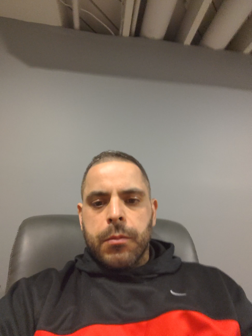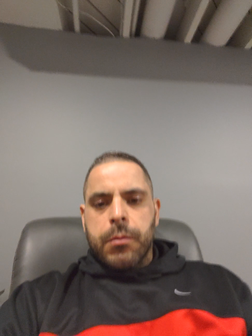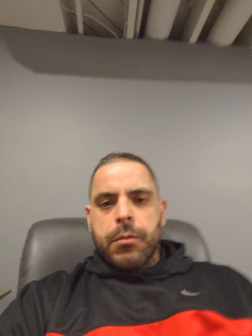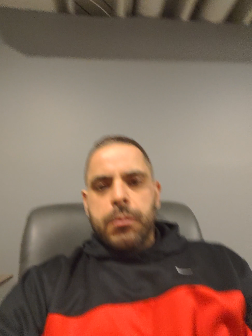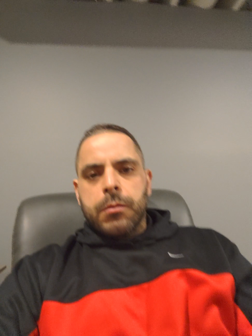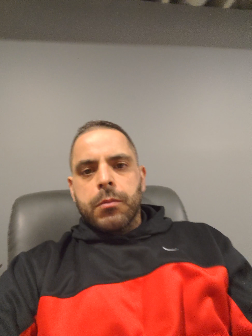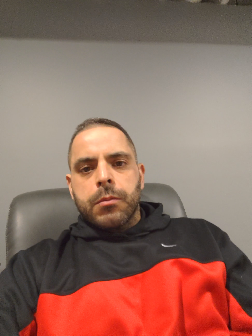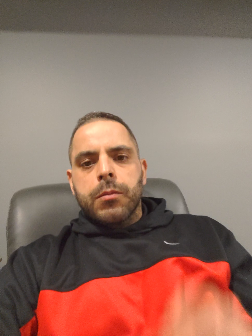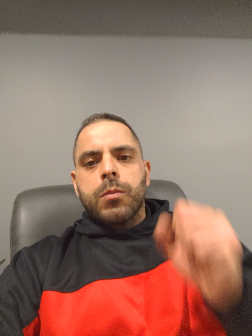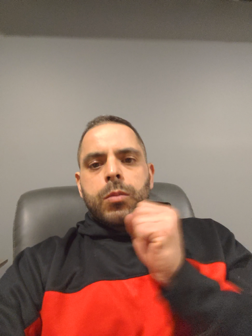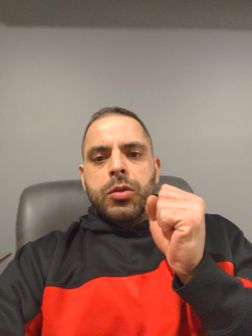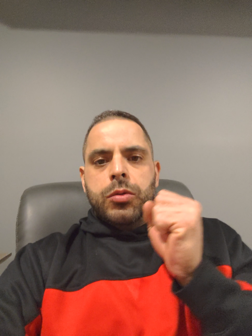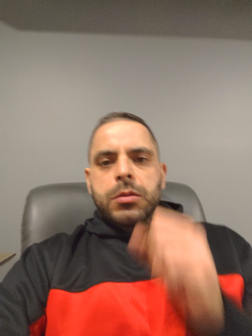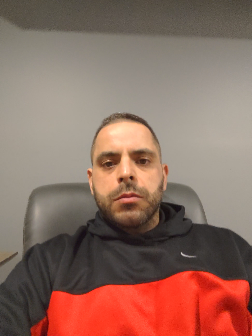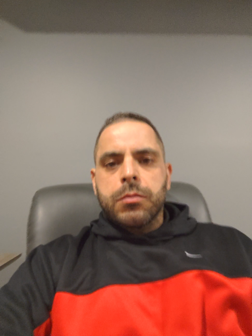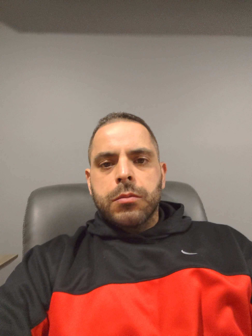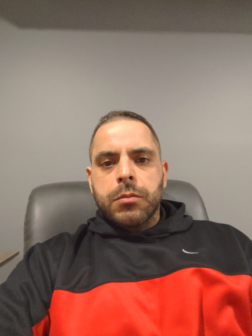refrigerator